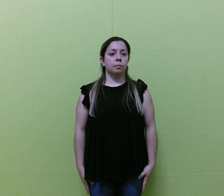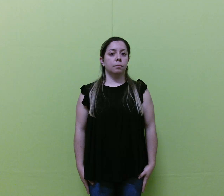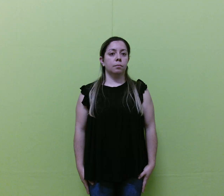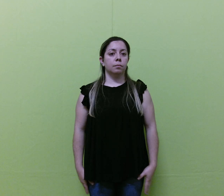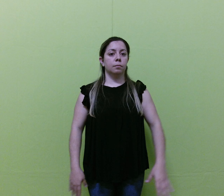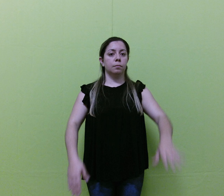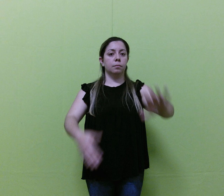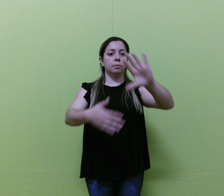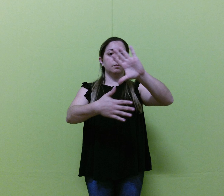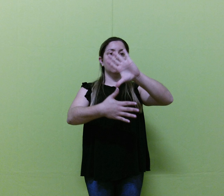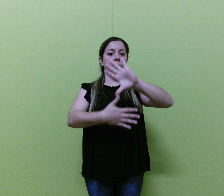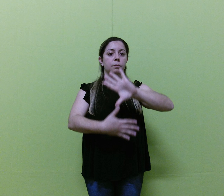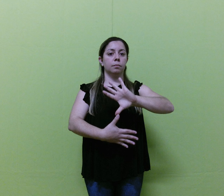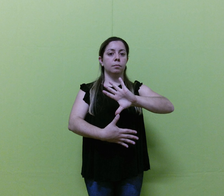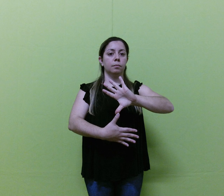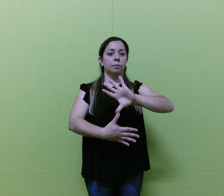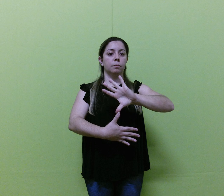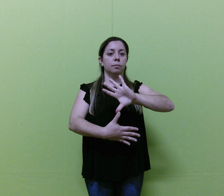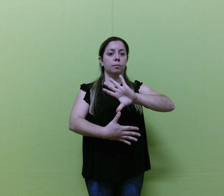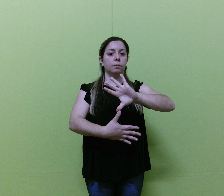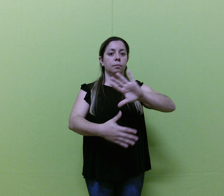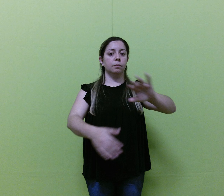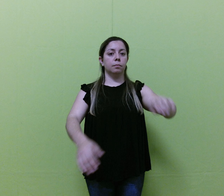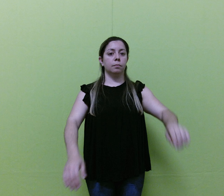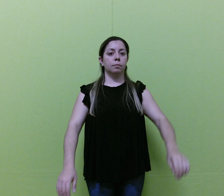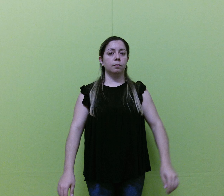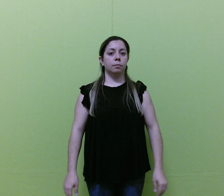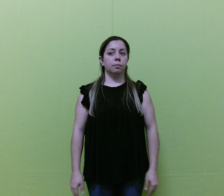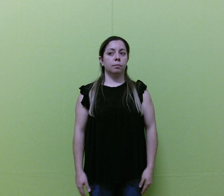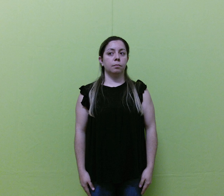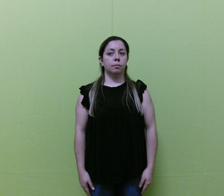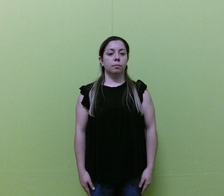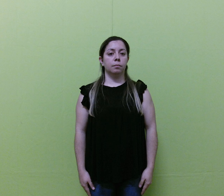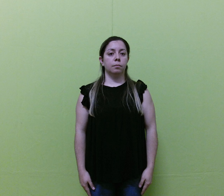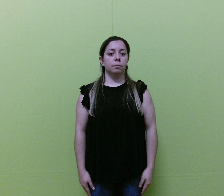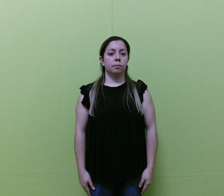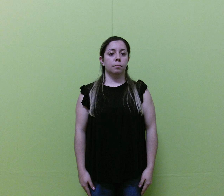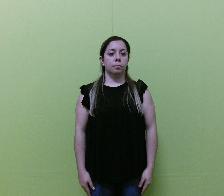América